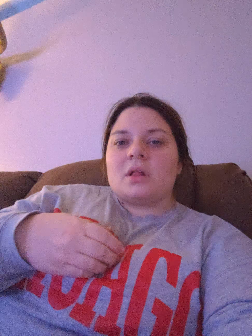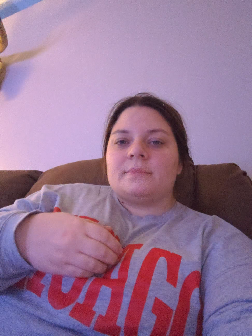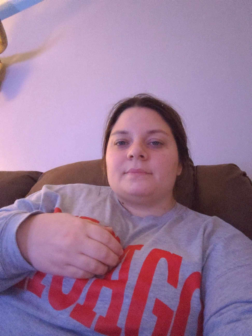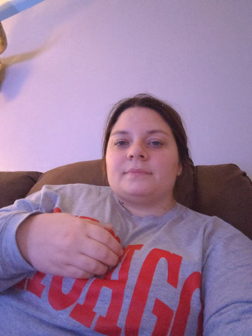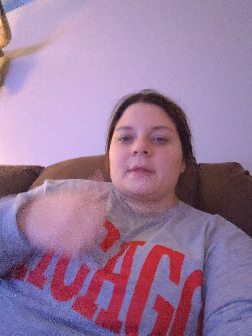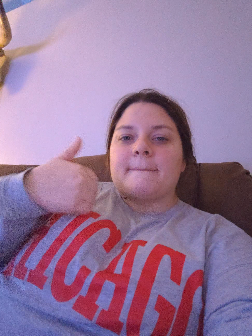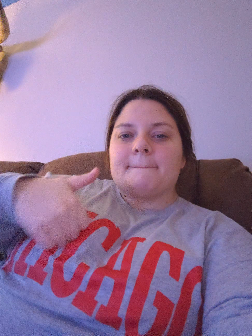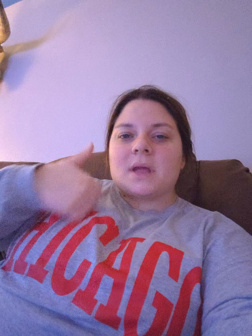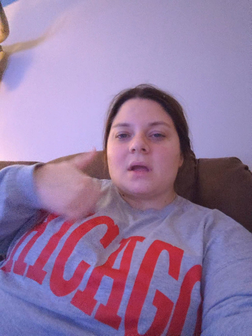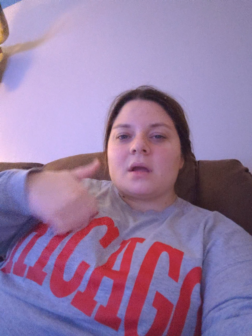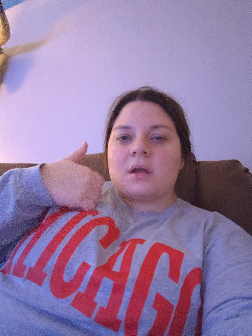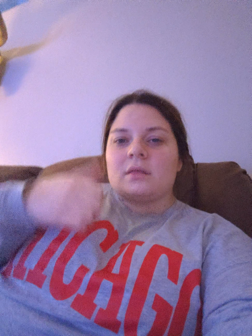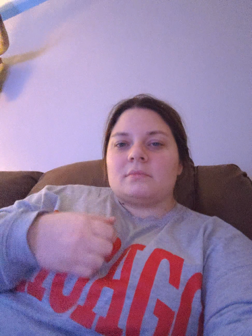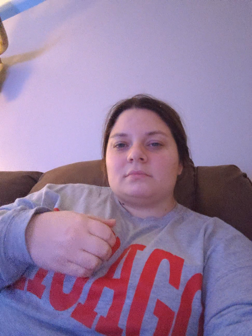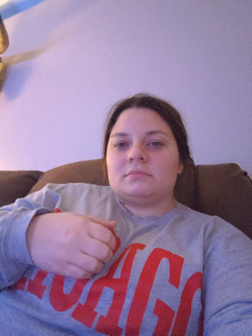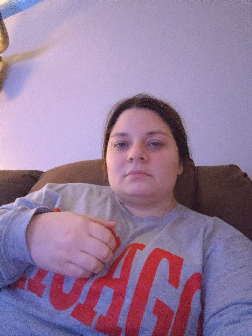bath